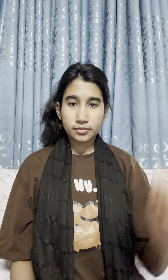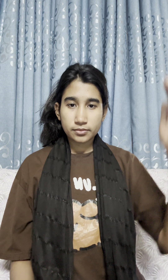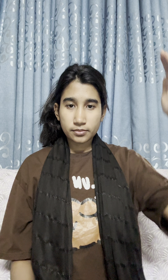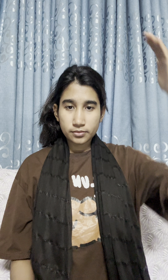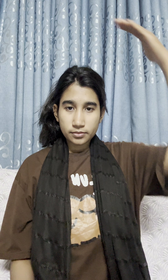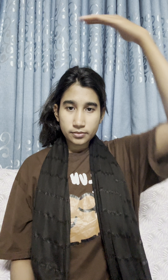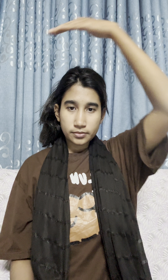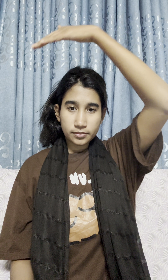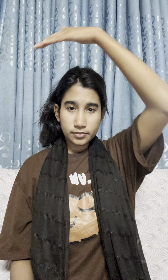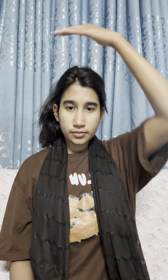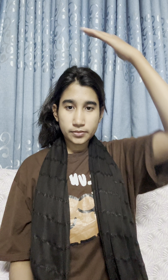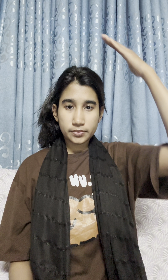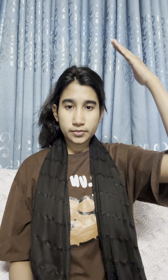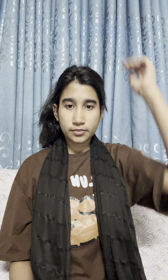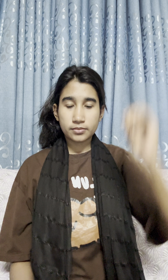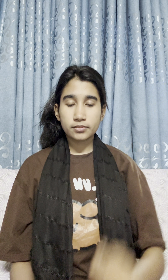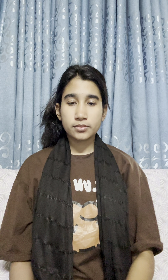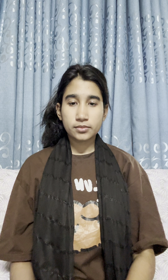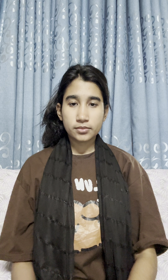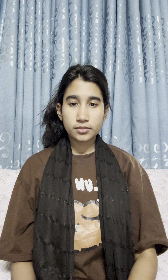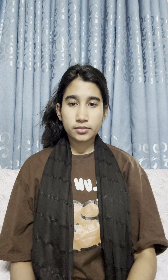আকাশ